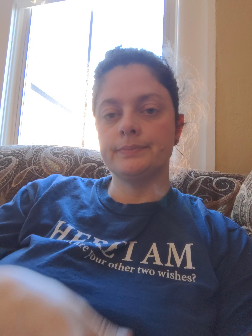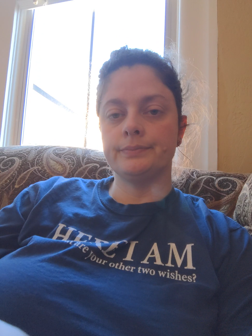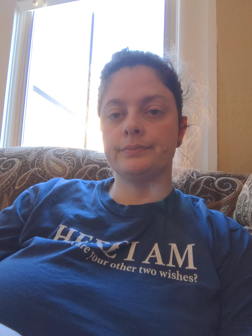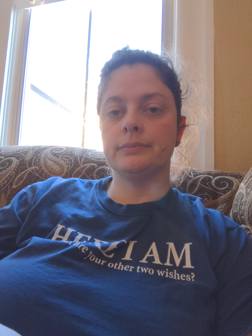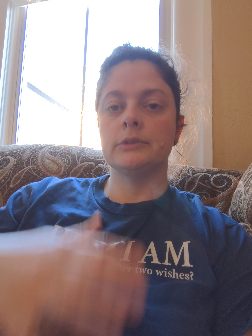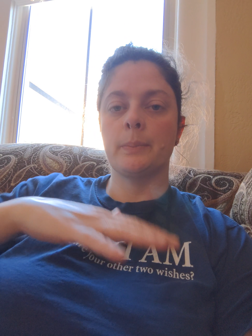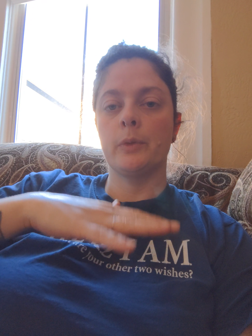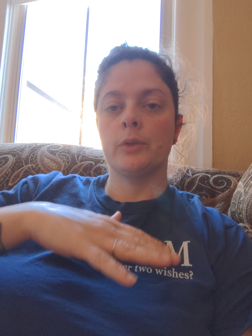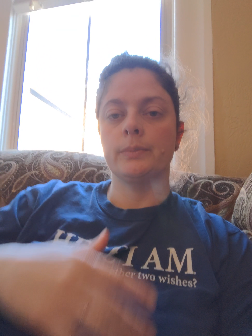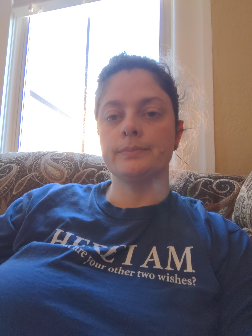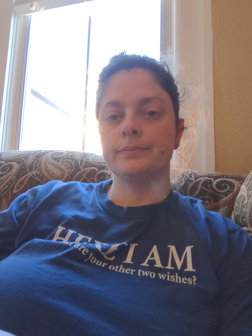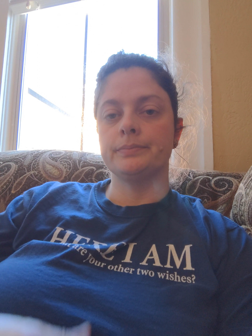table